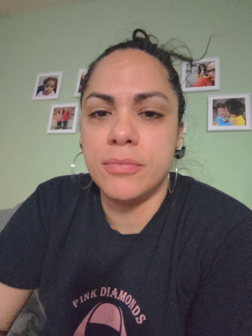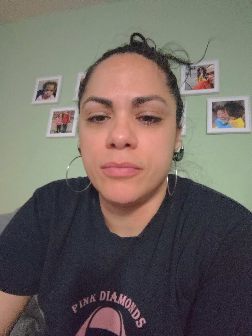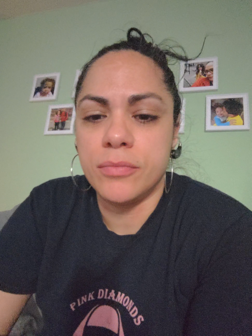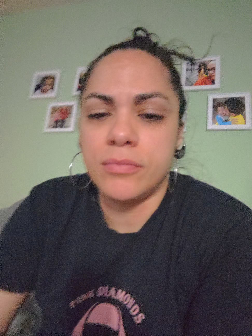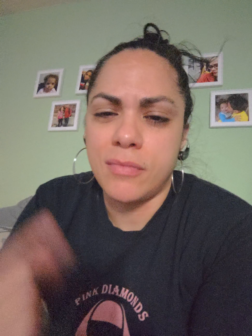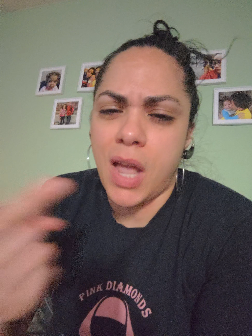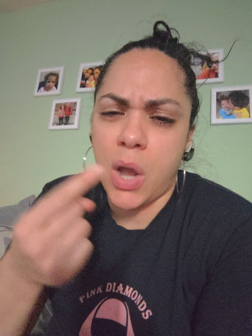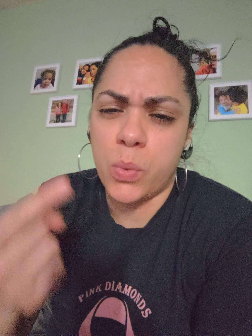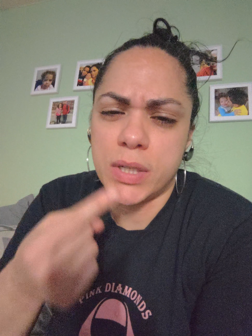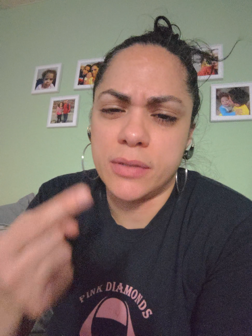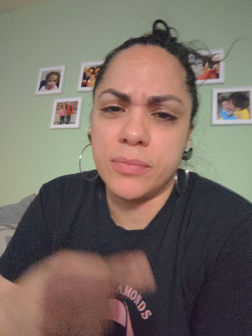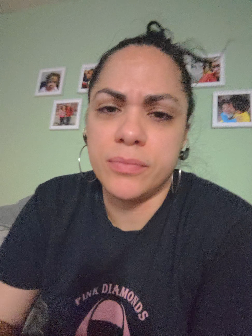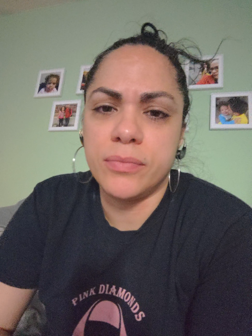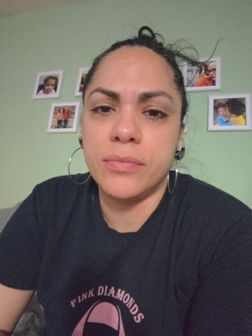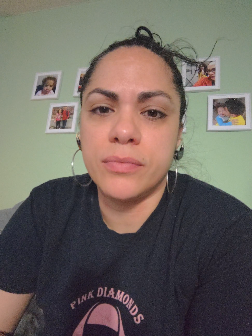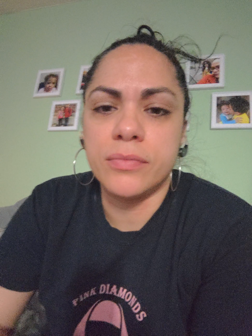owie